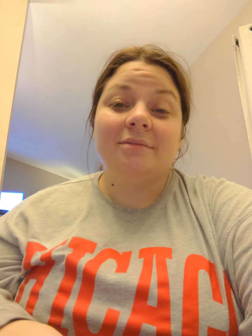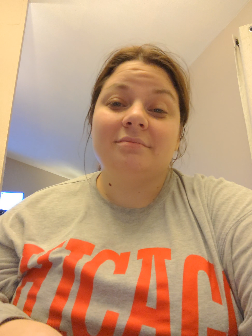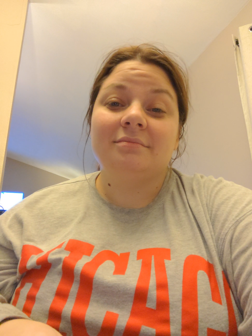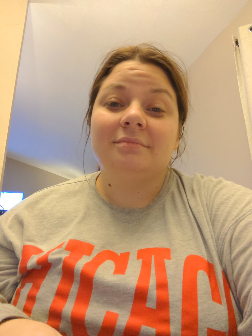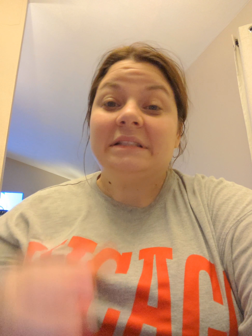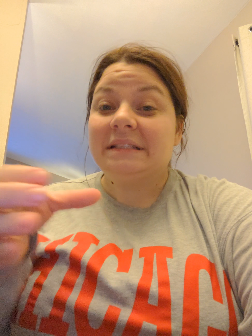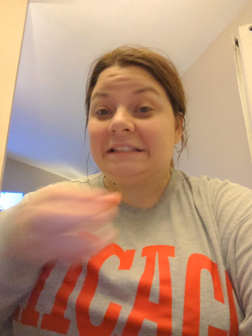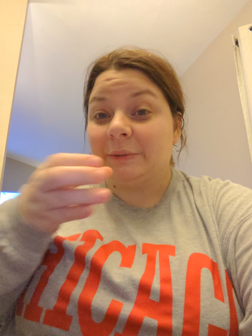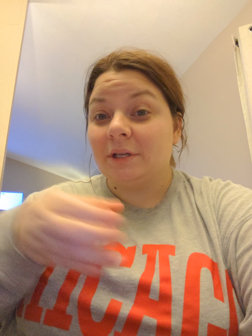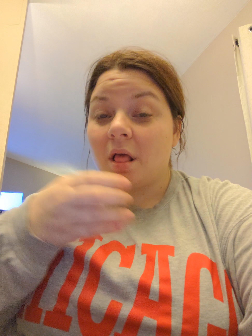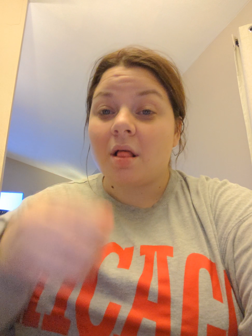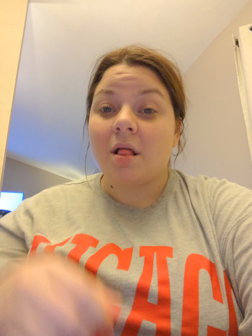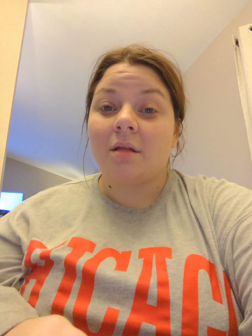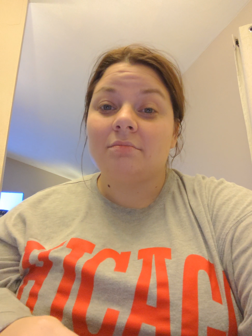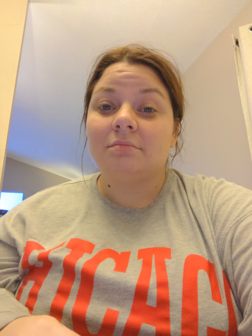cereal